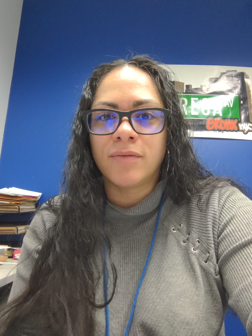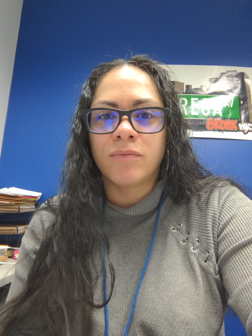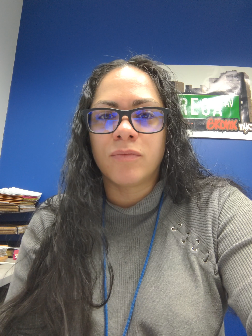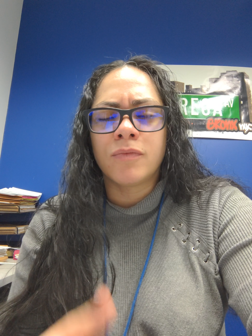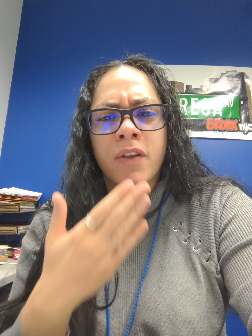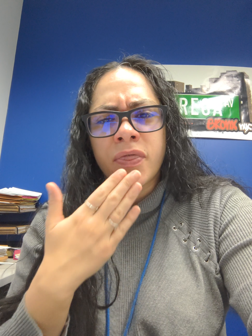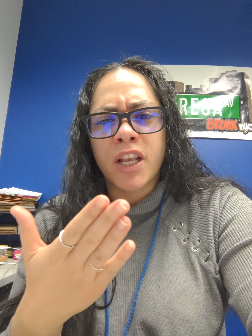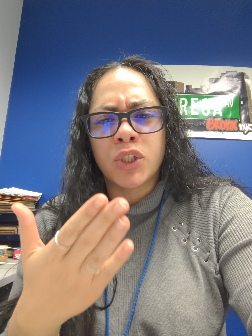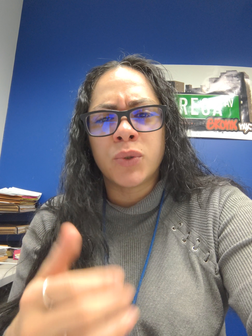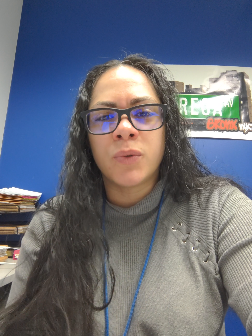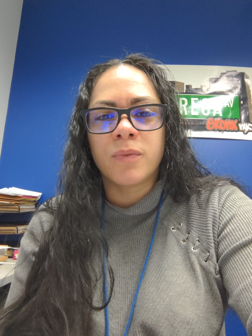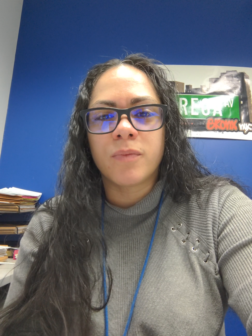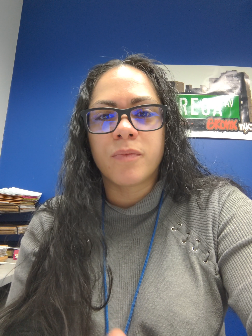thank you